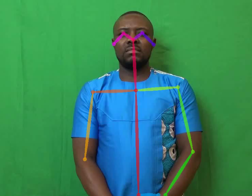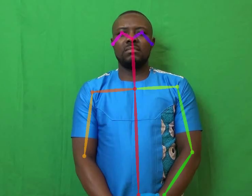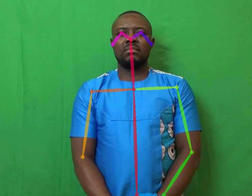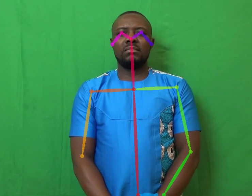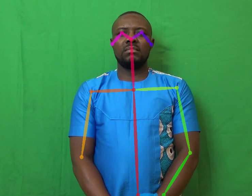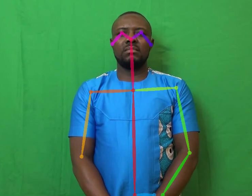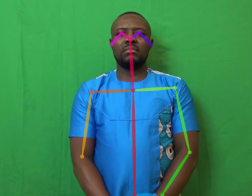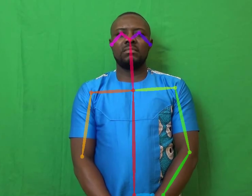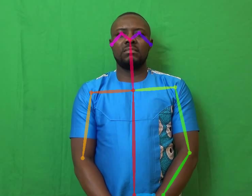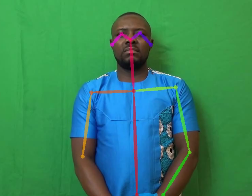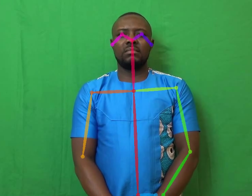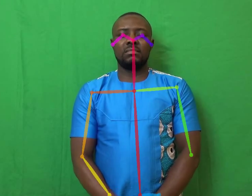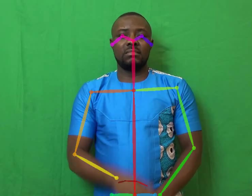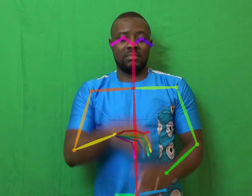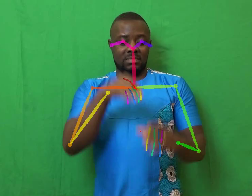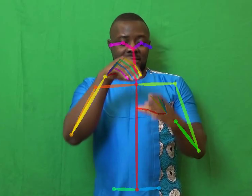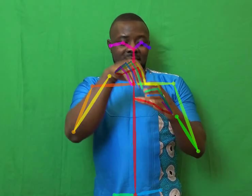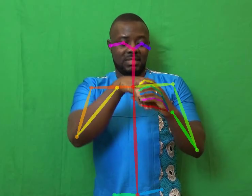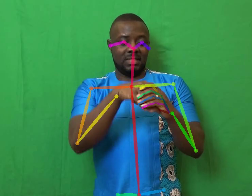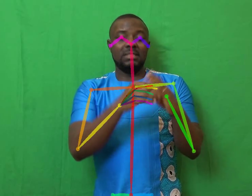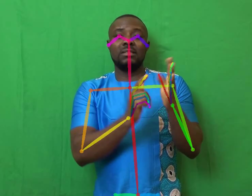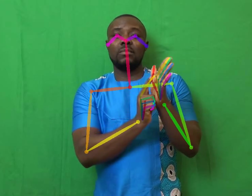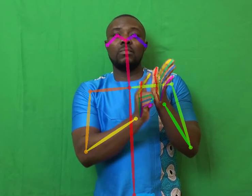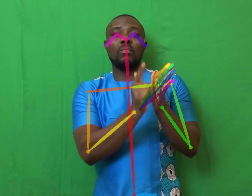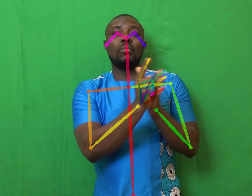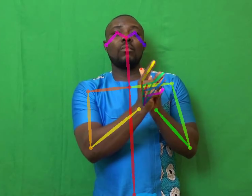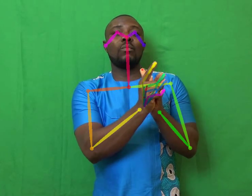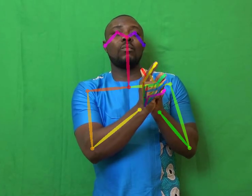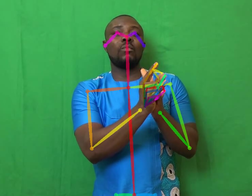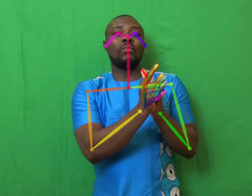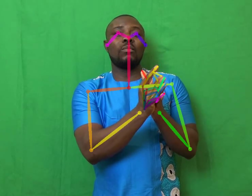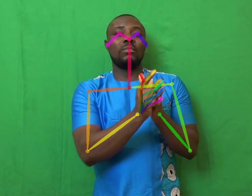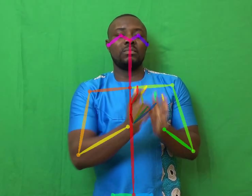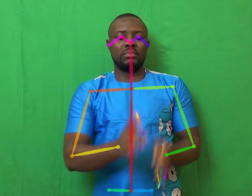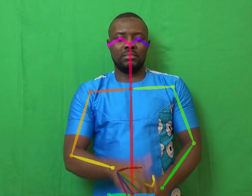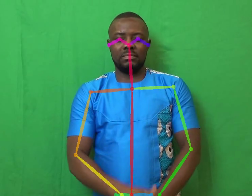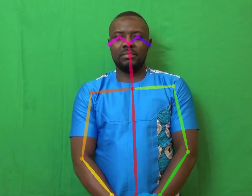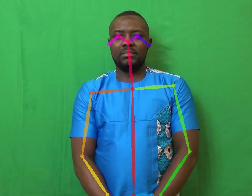in-law